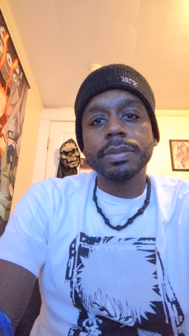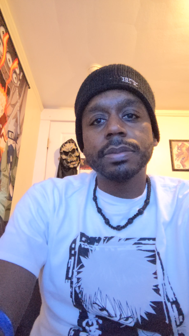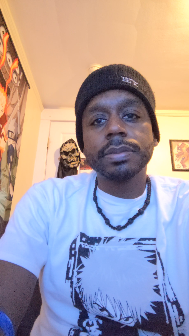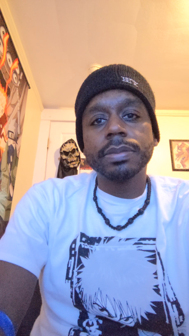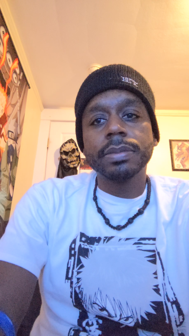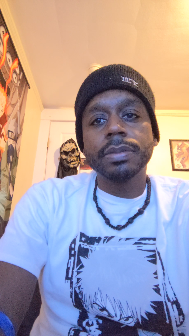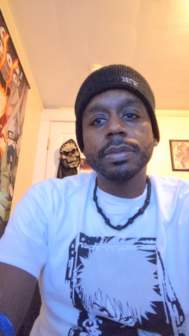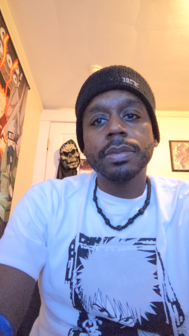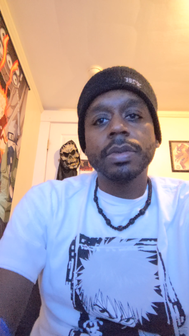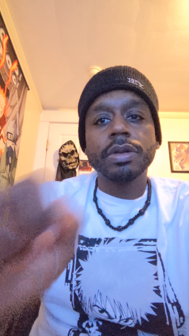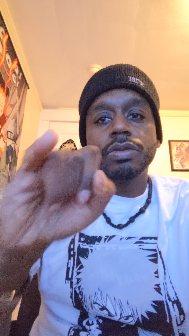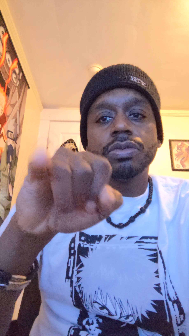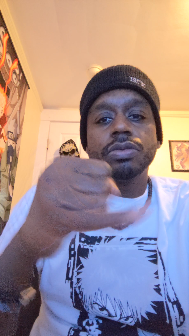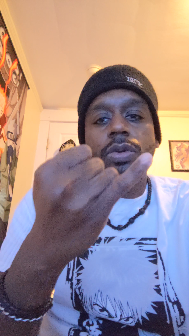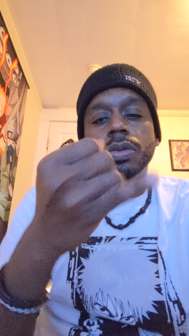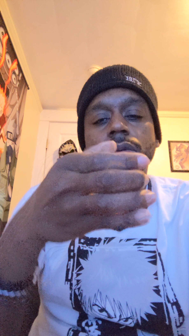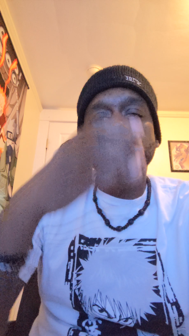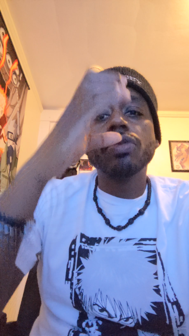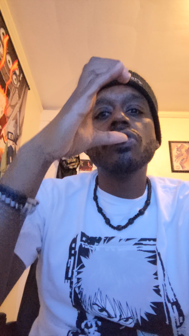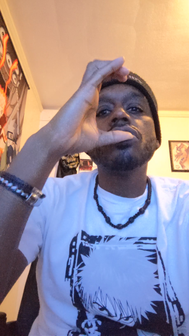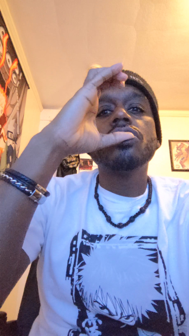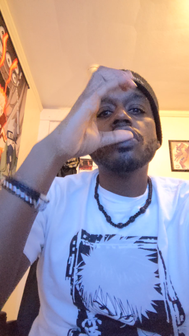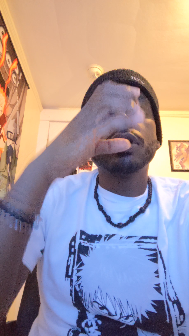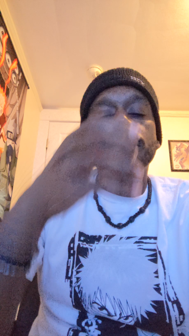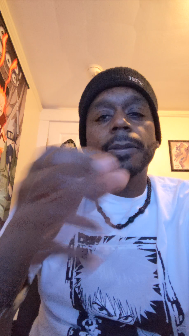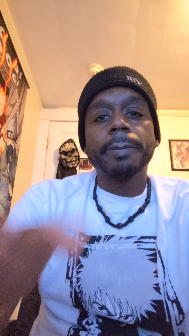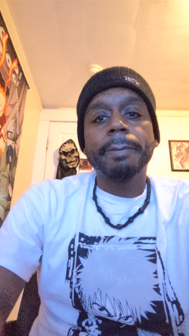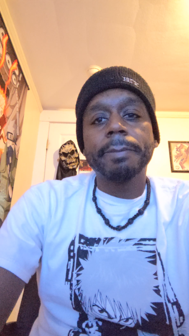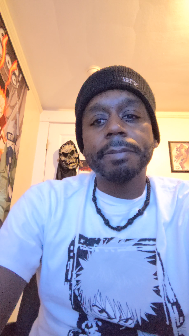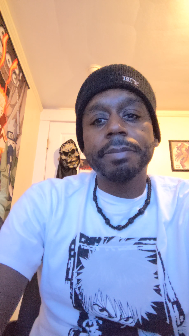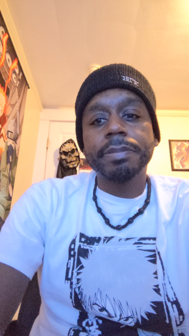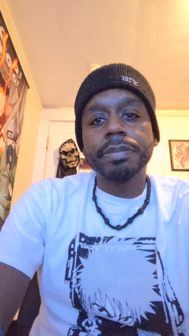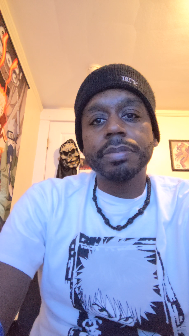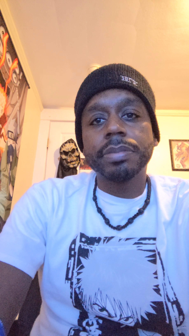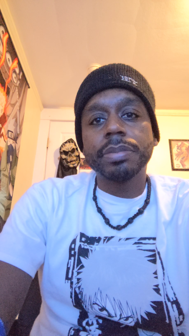juice